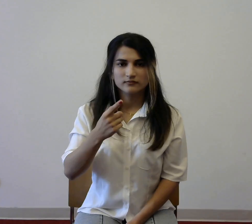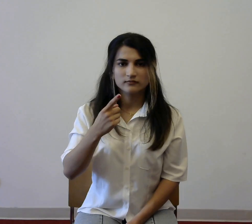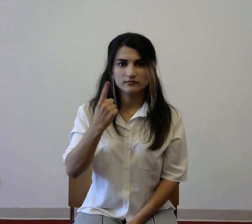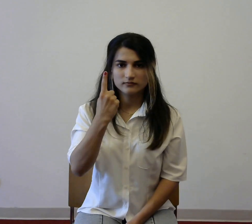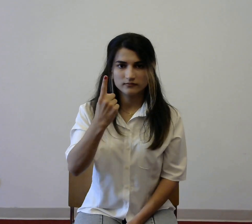1